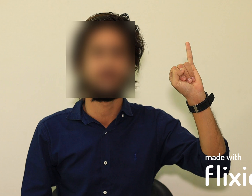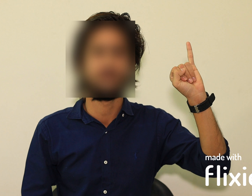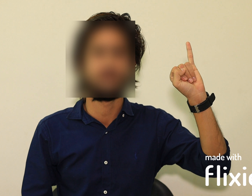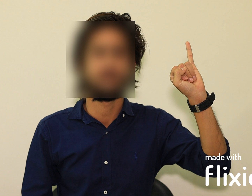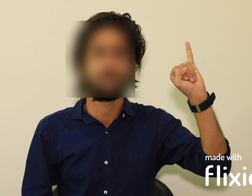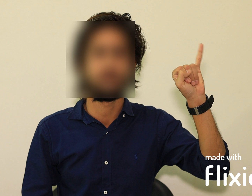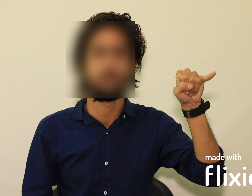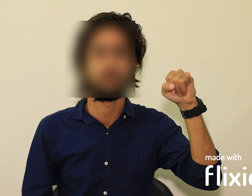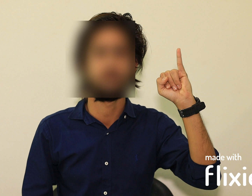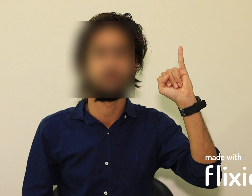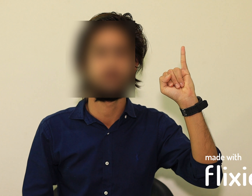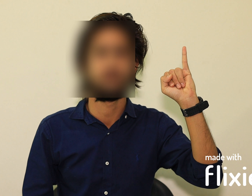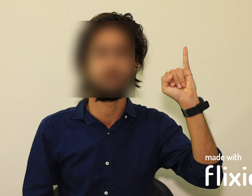ج